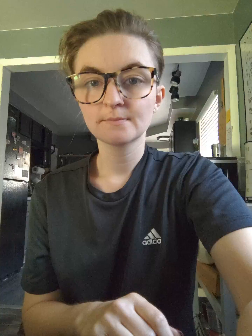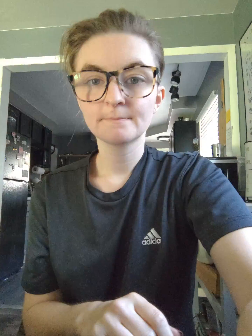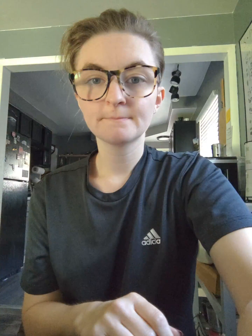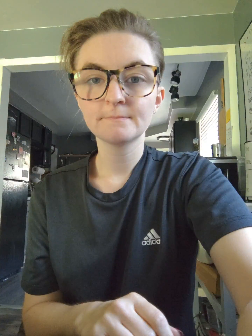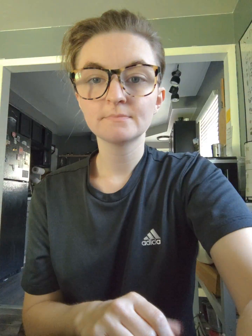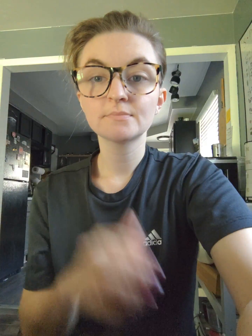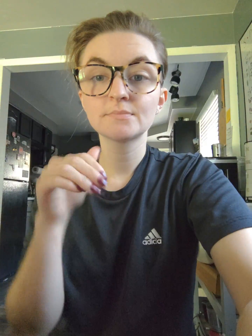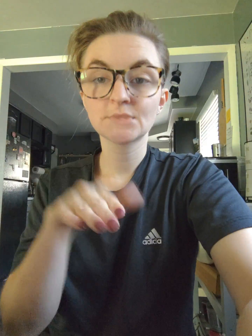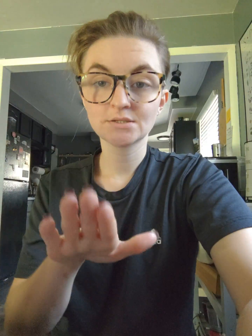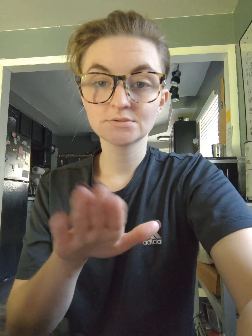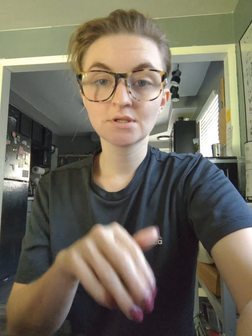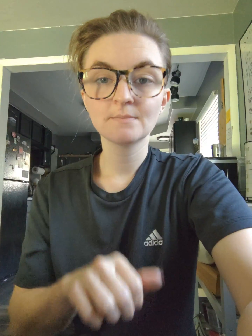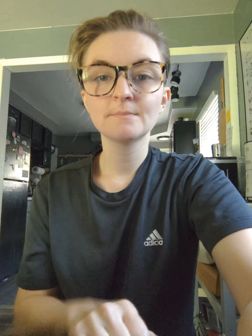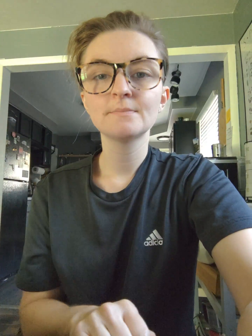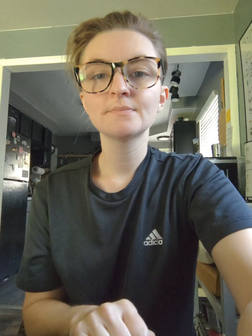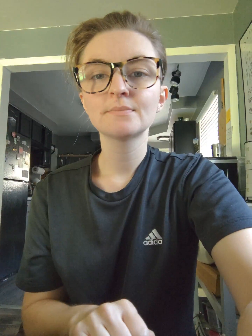enter